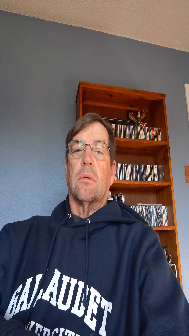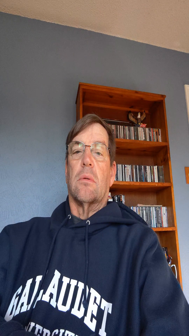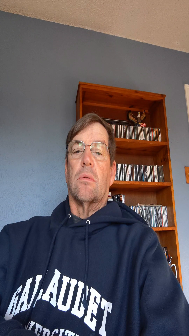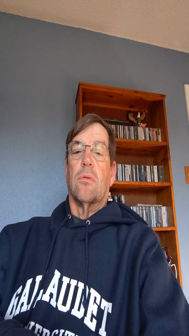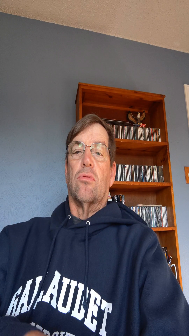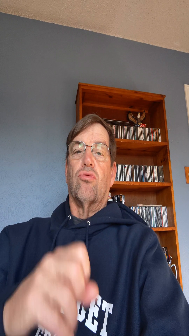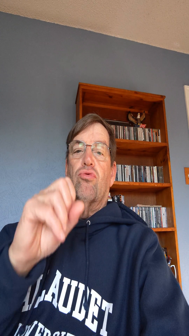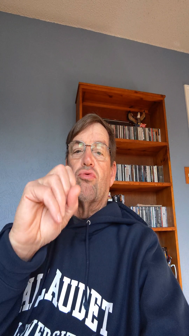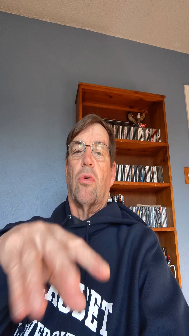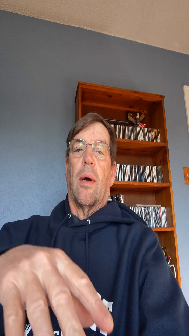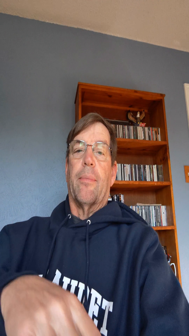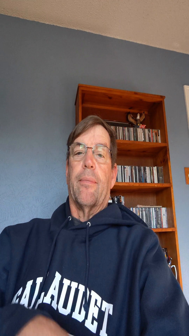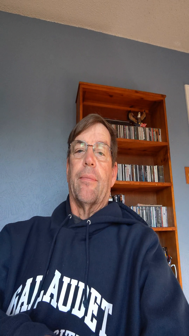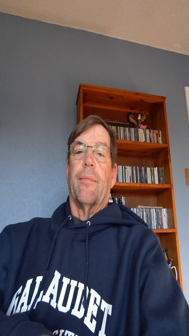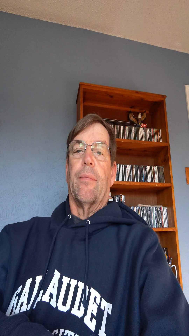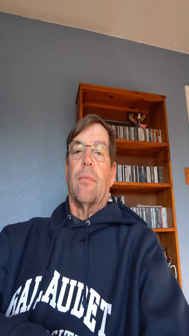drop